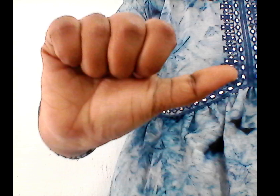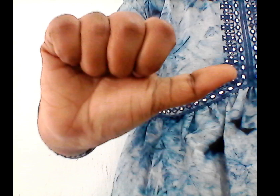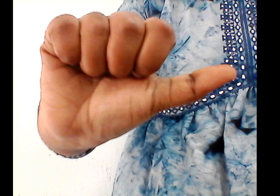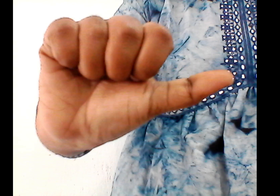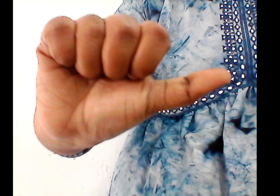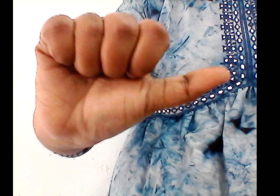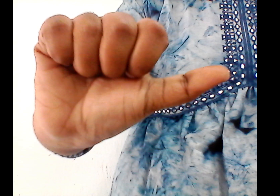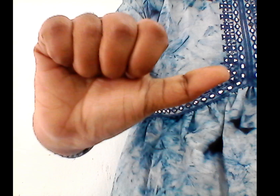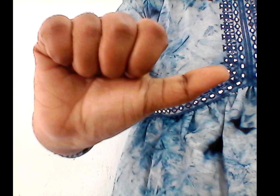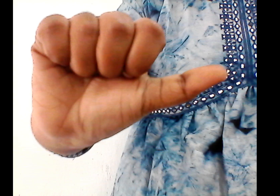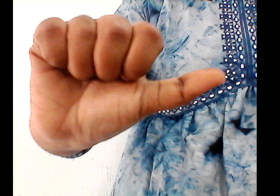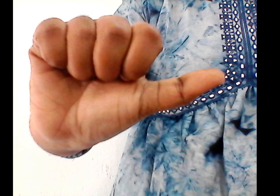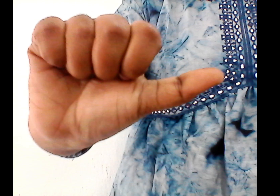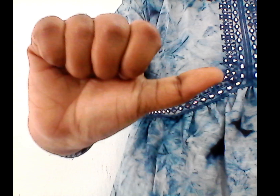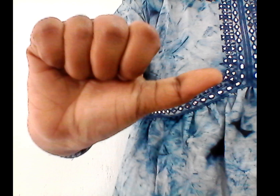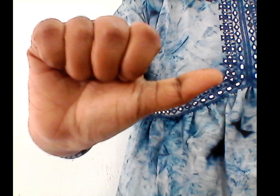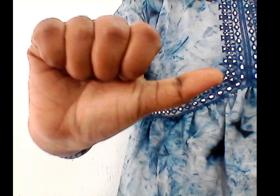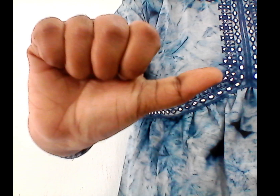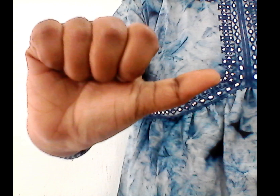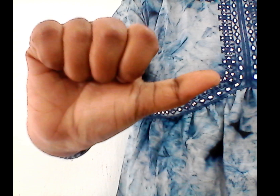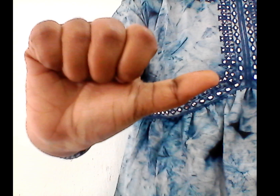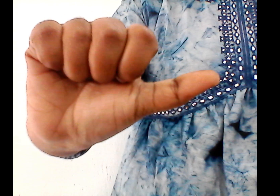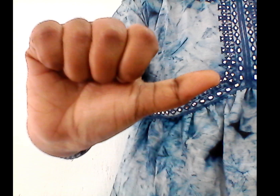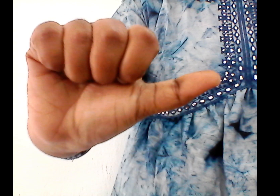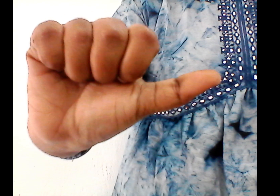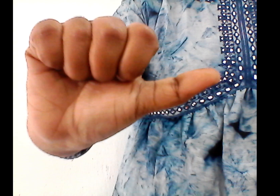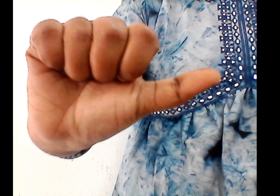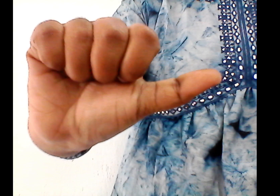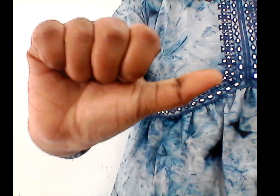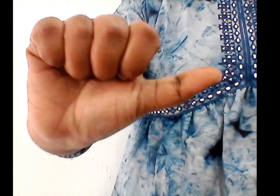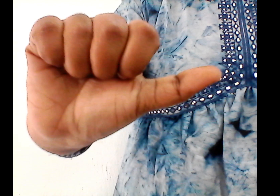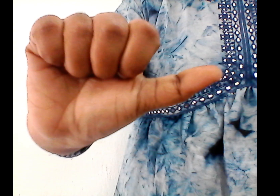എ